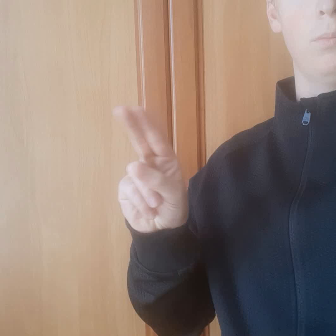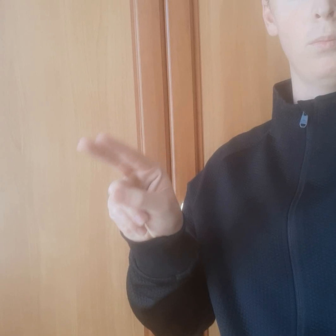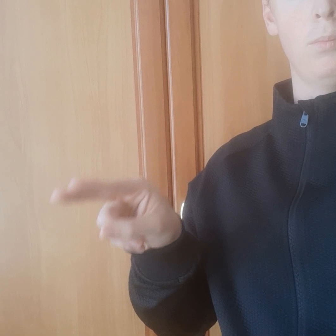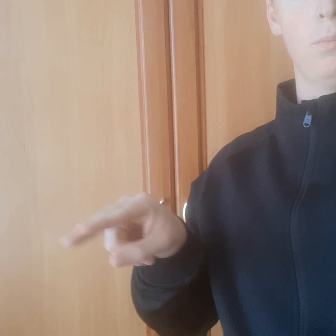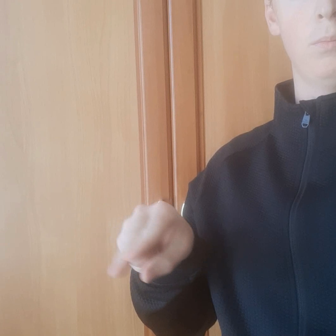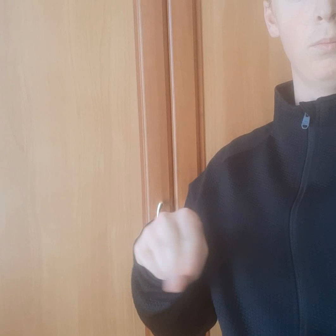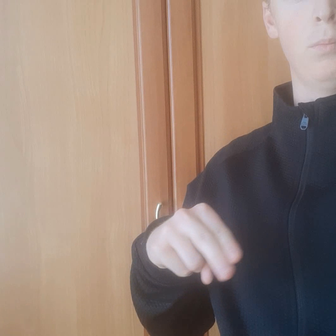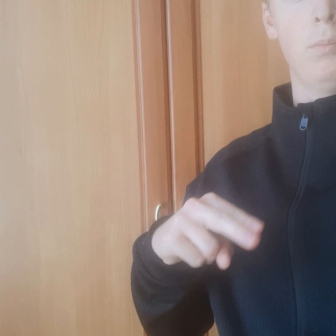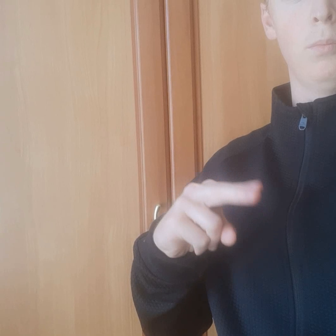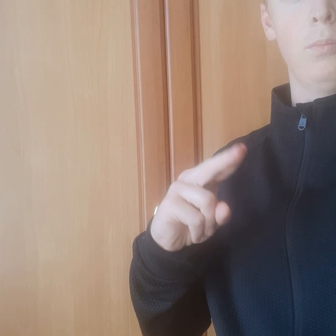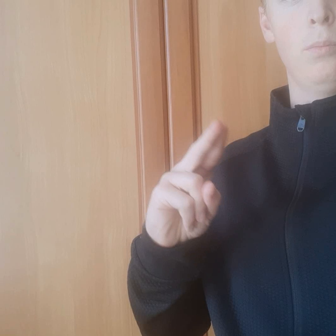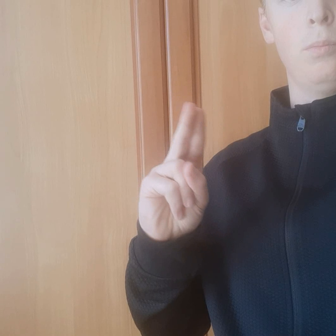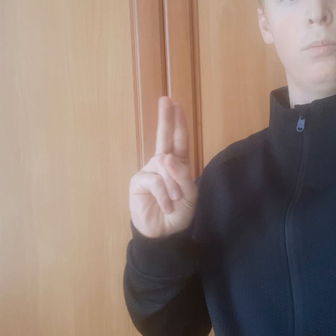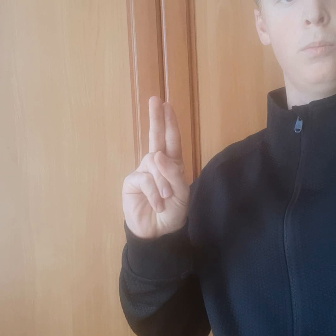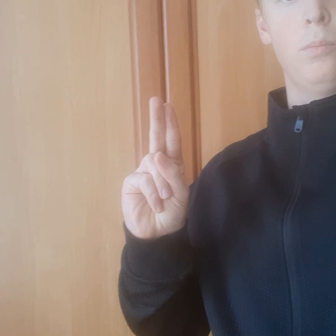Д